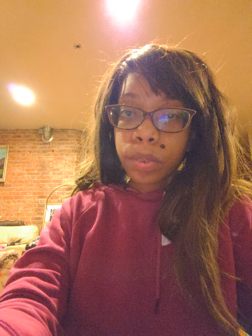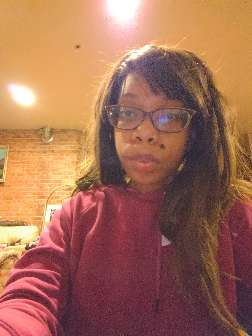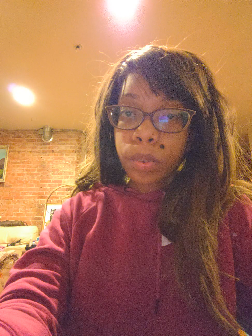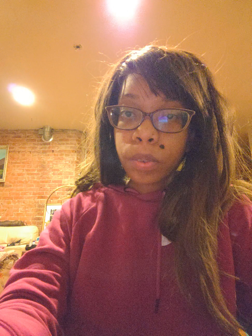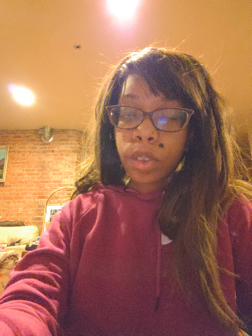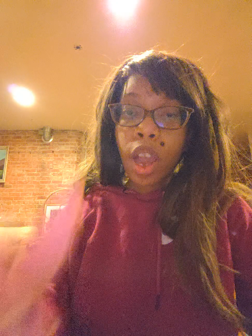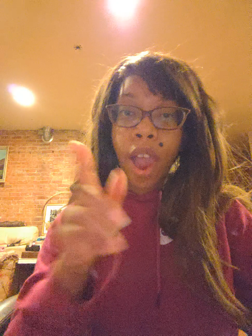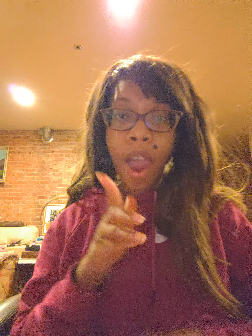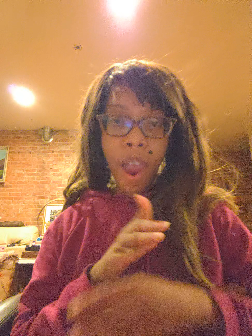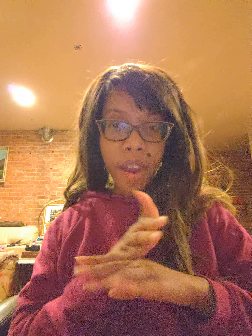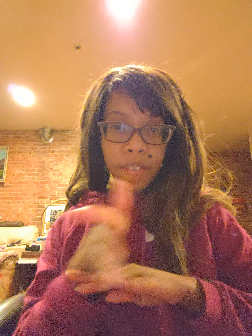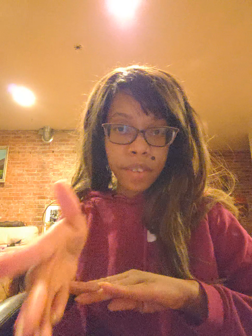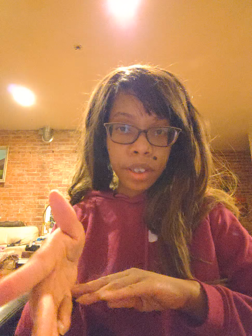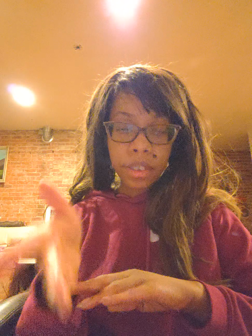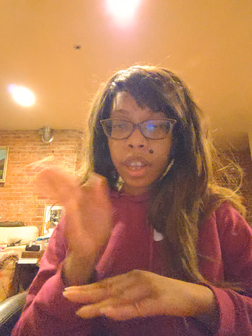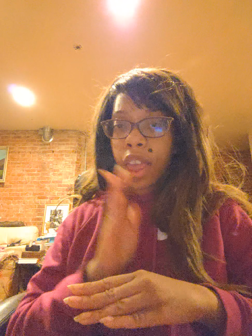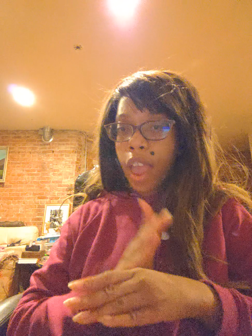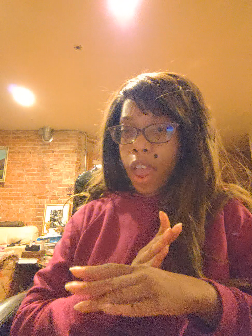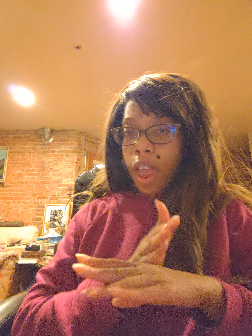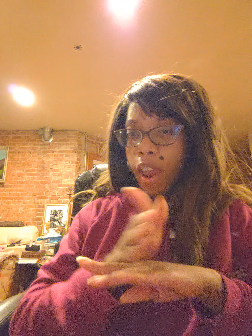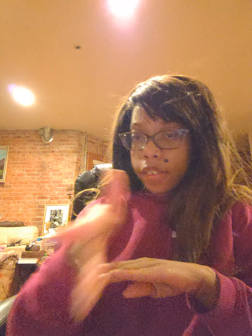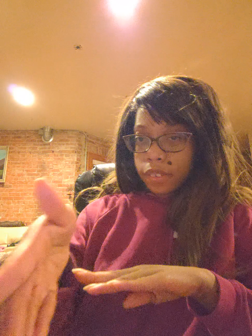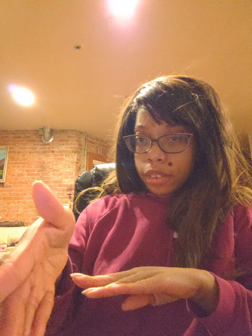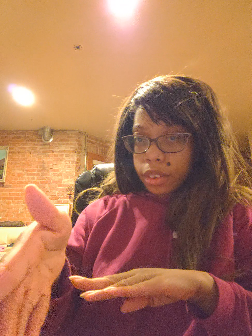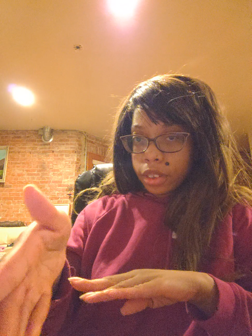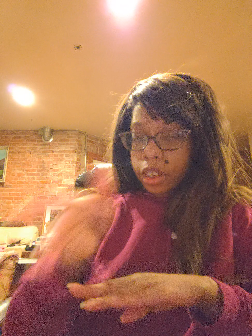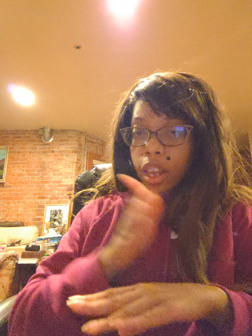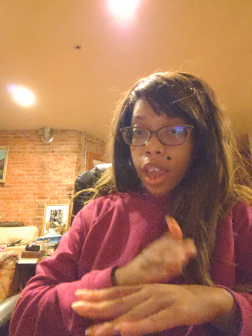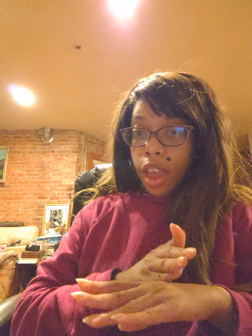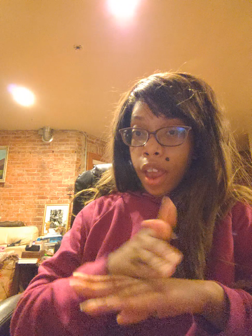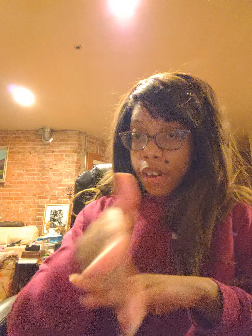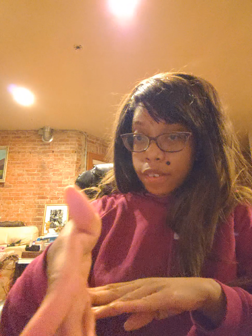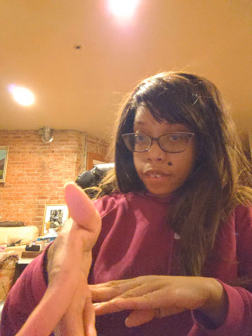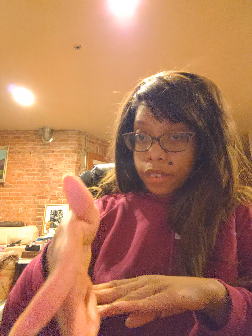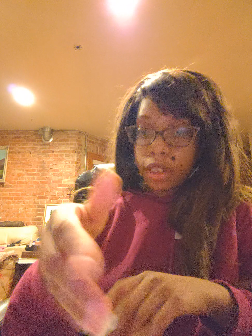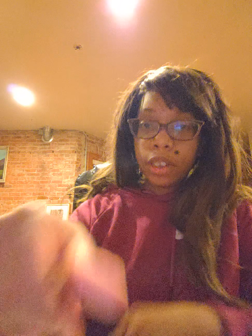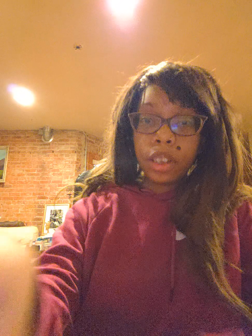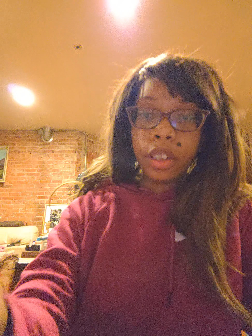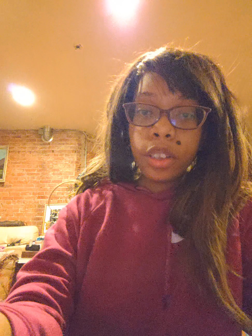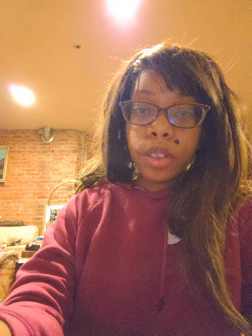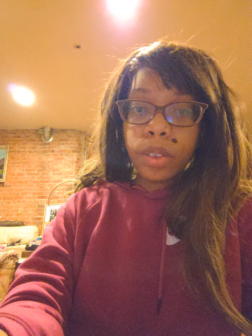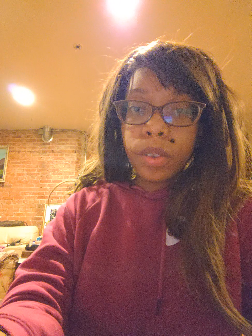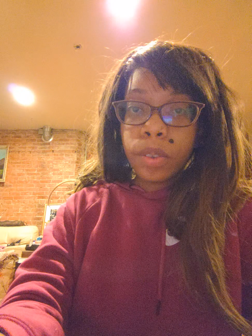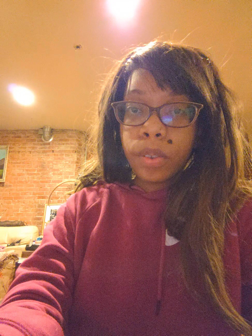after